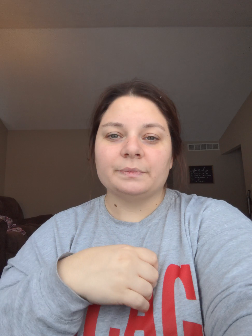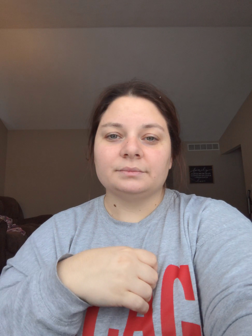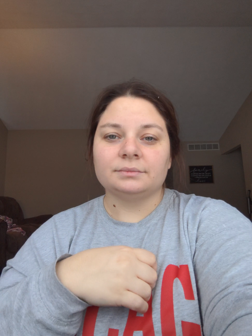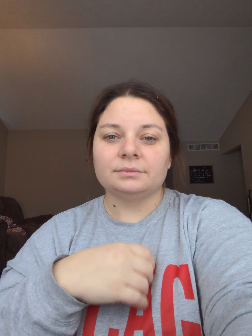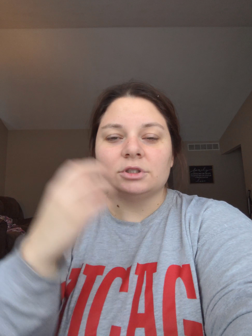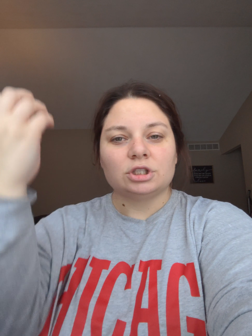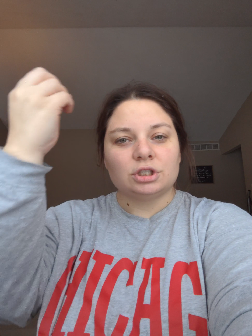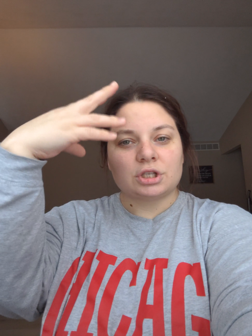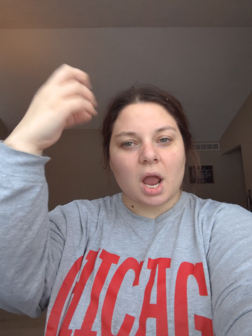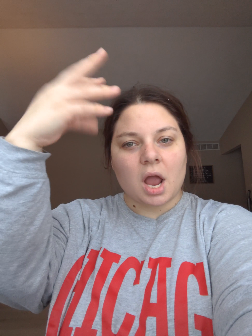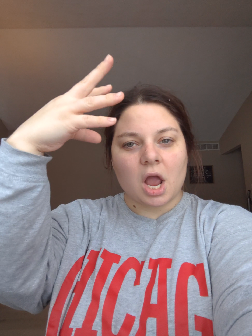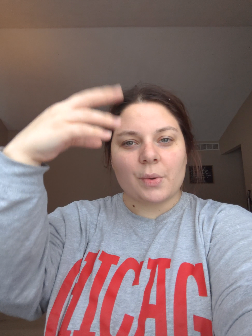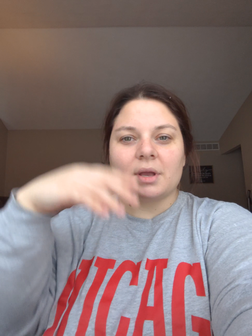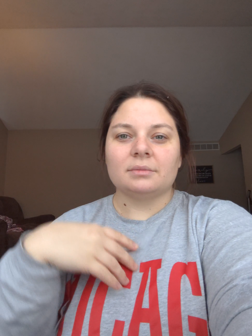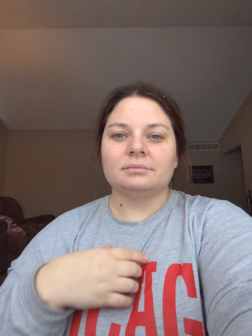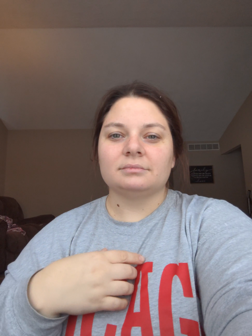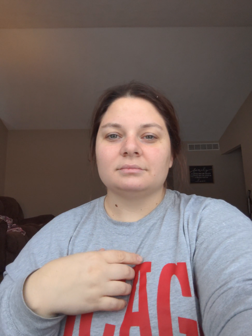shower